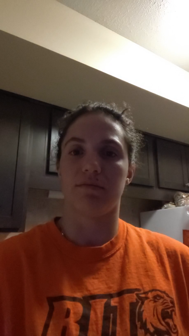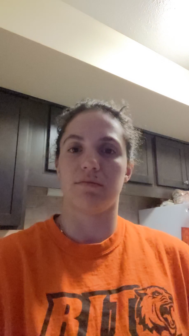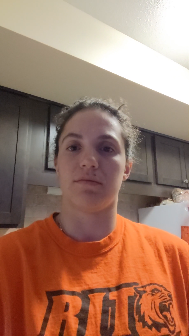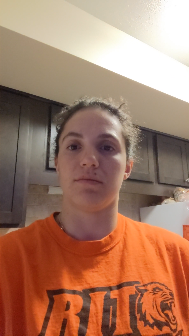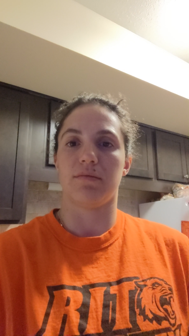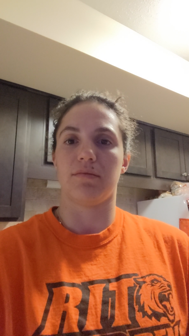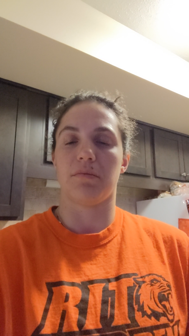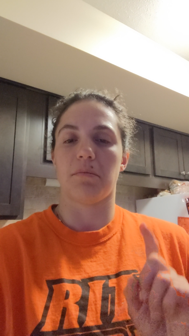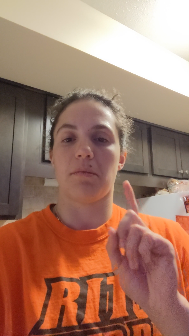bump